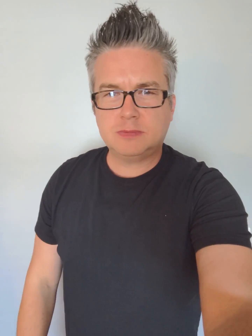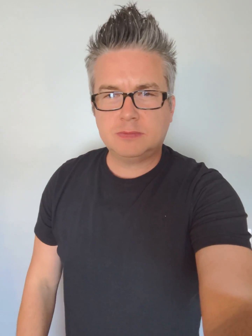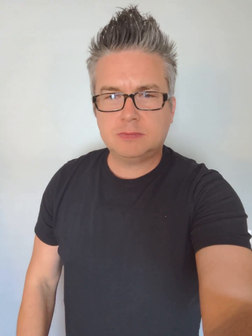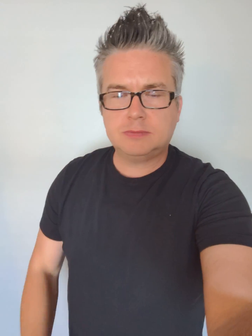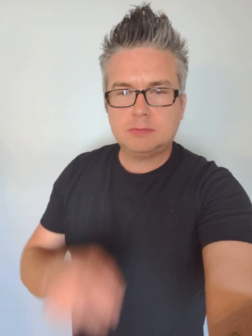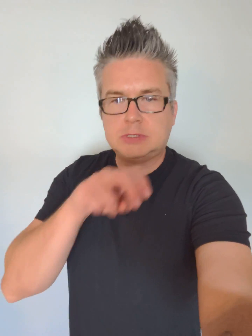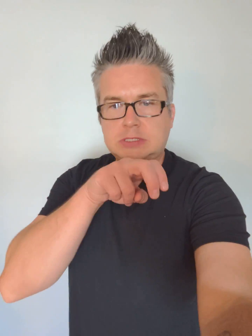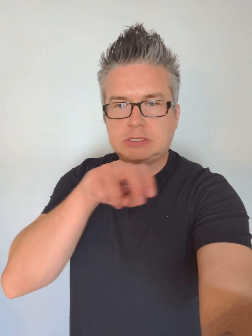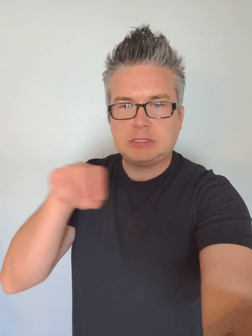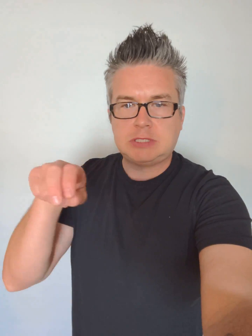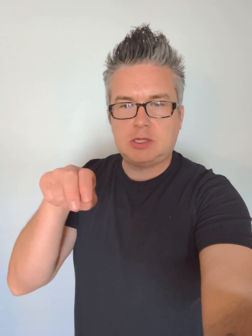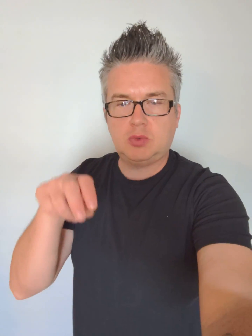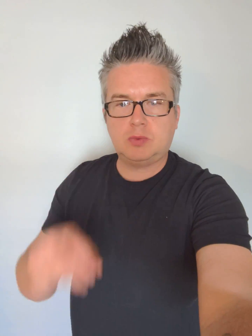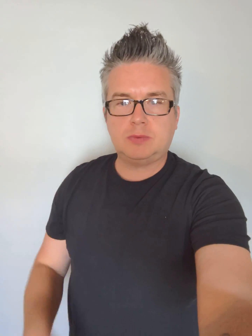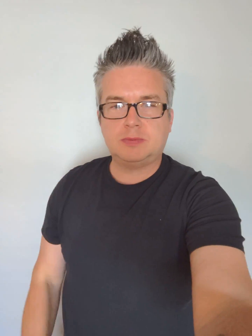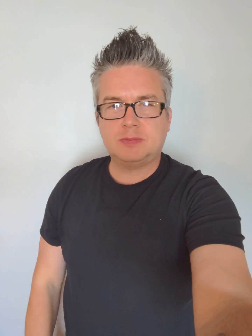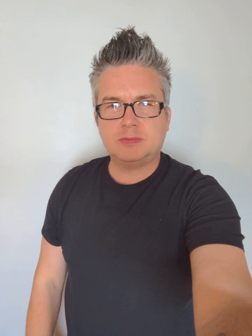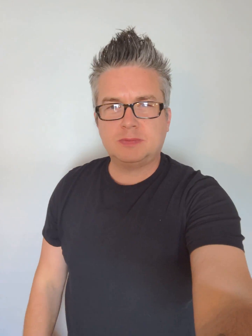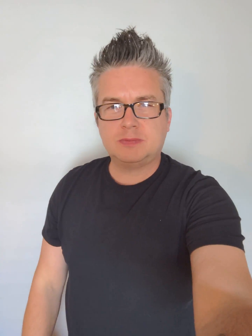porch